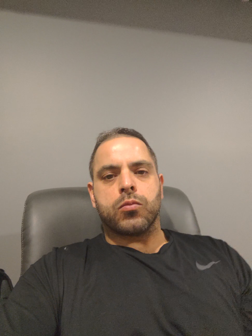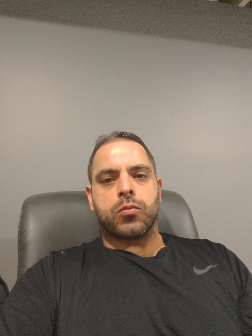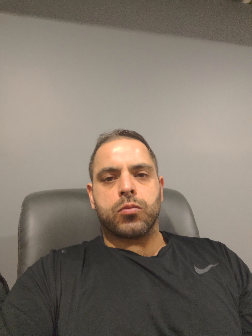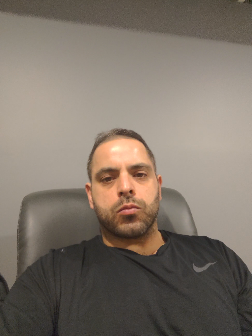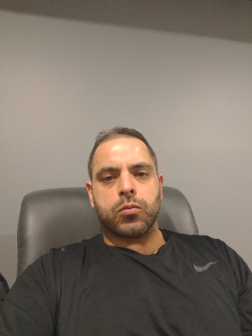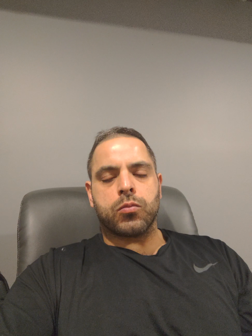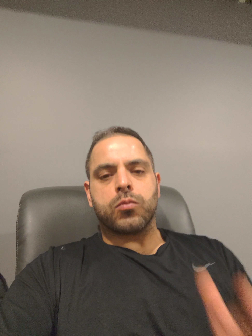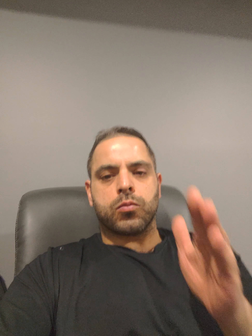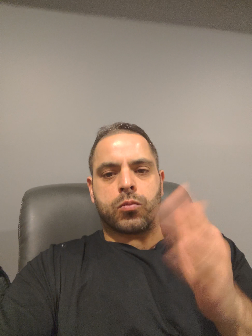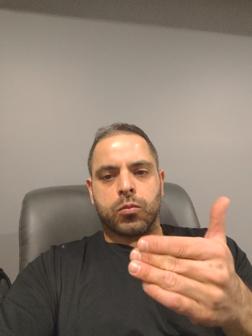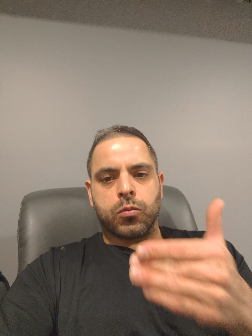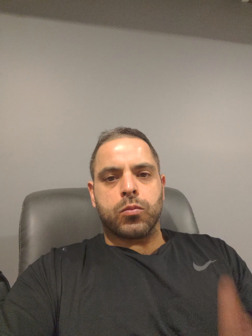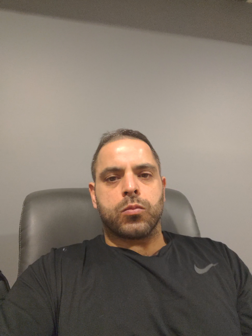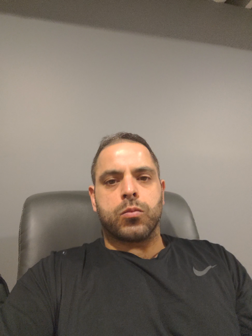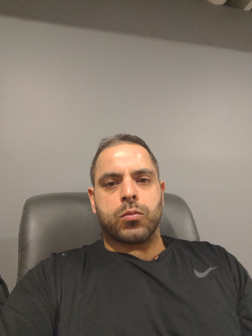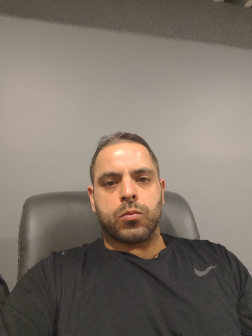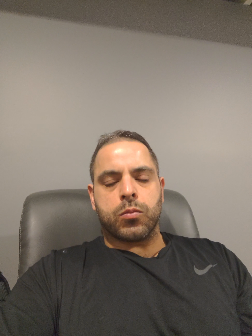room